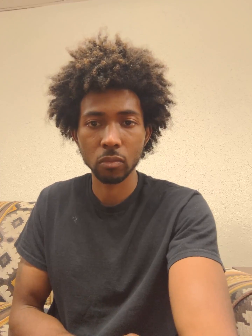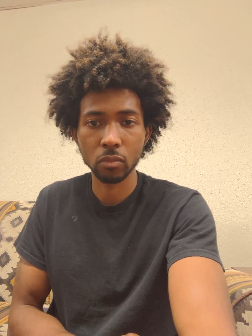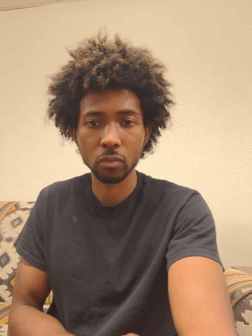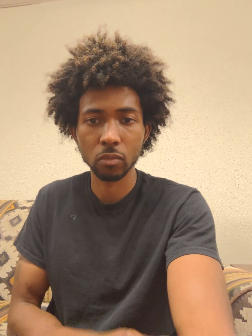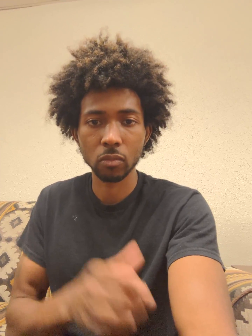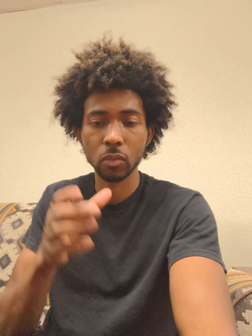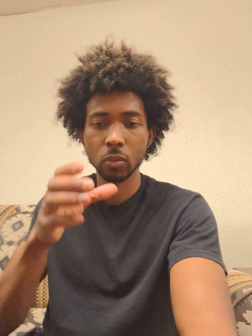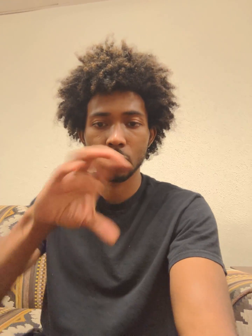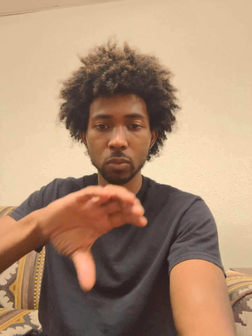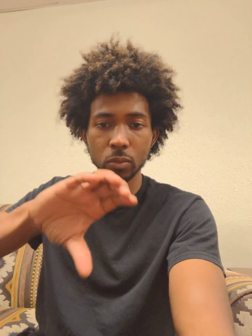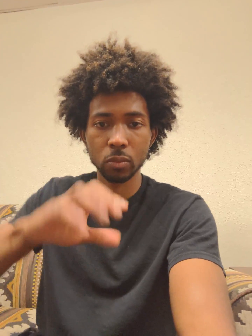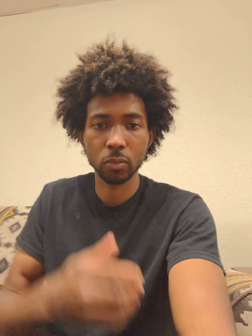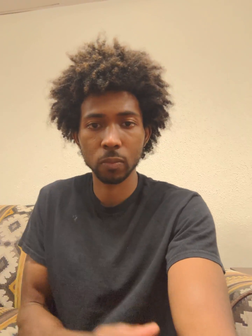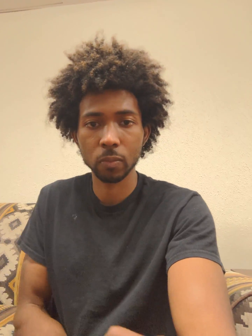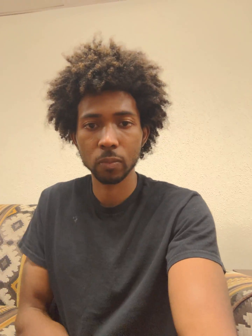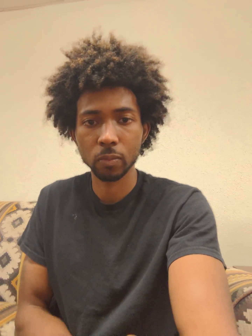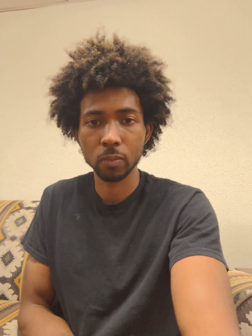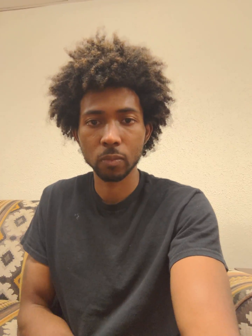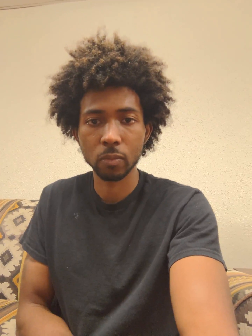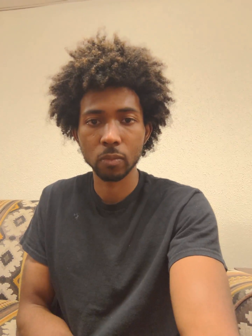pour